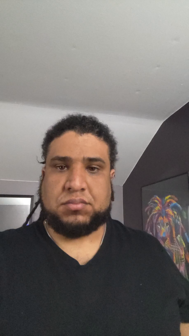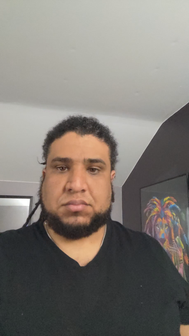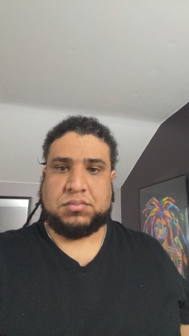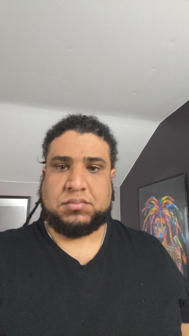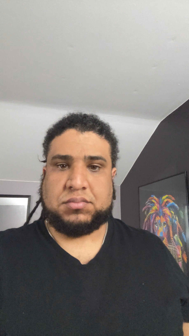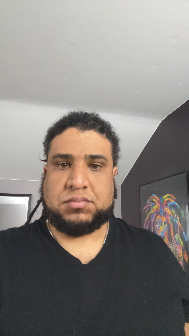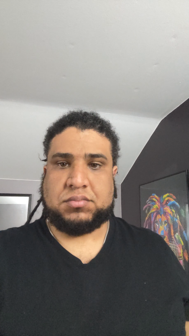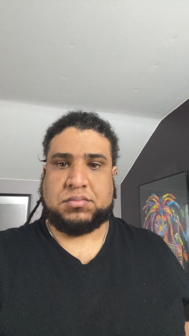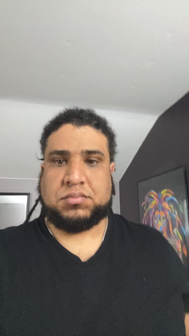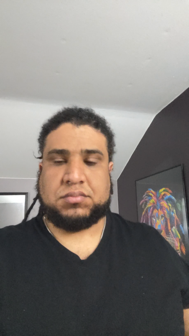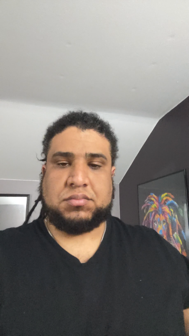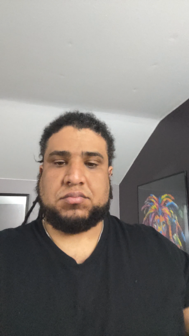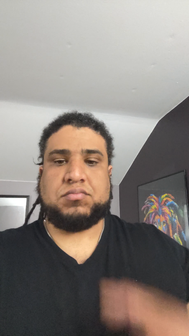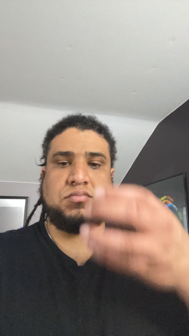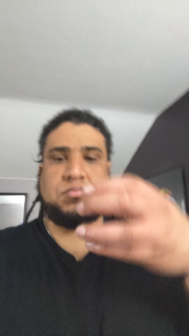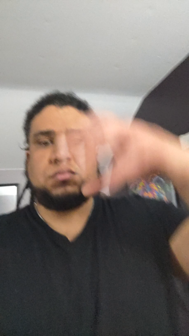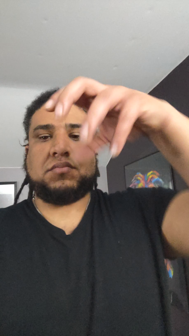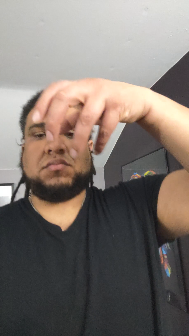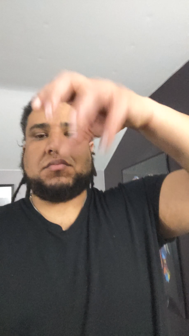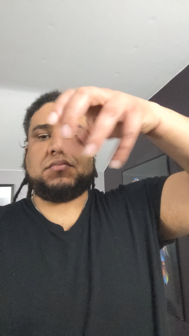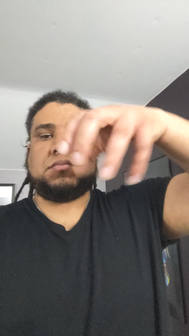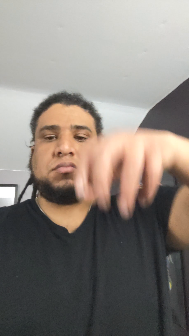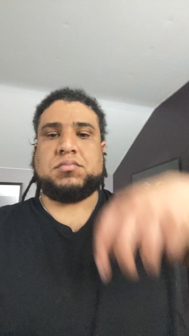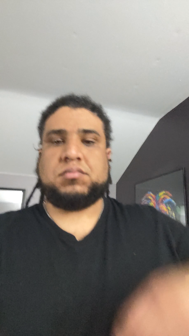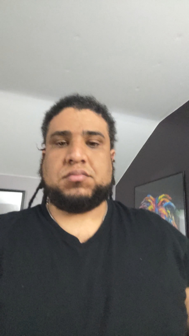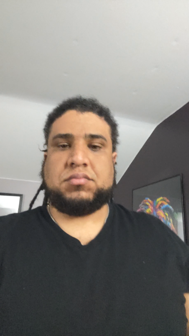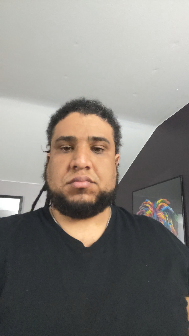jar